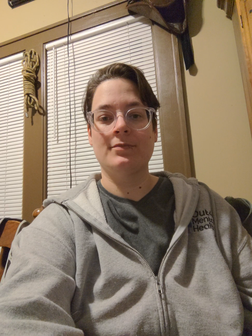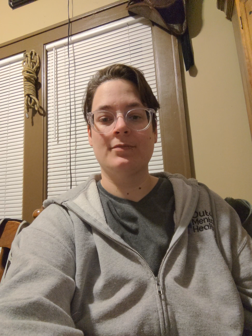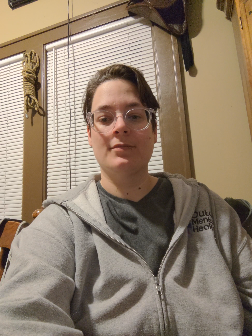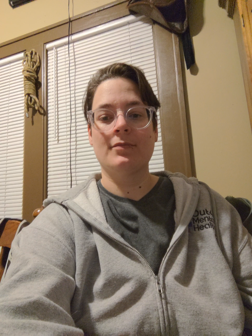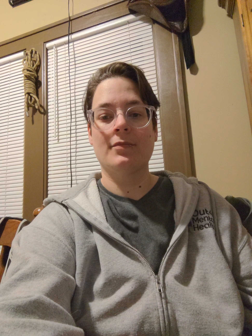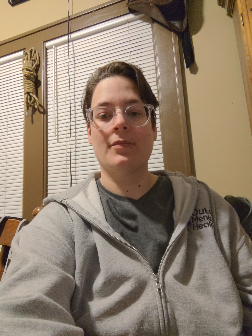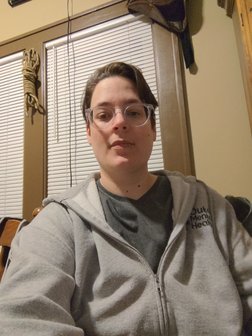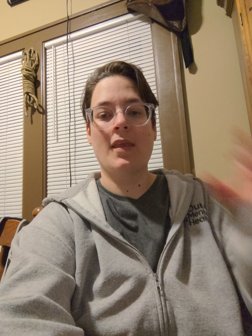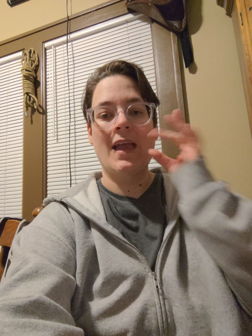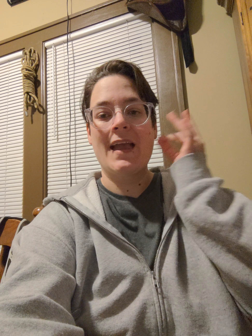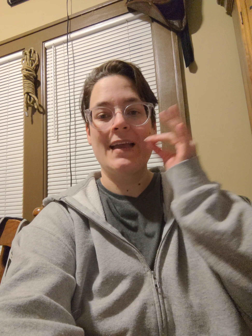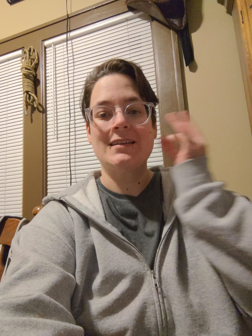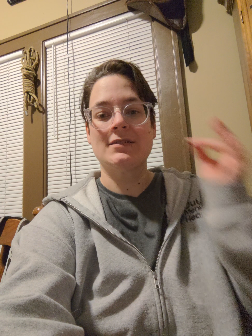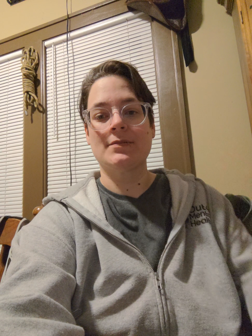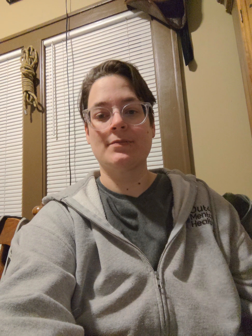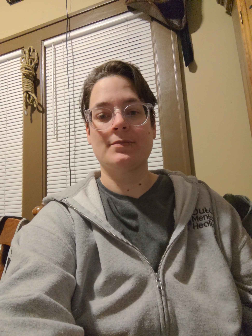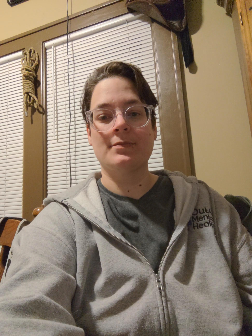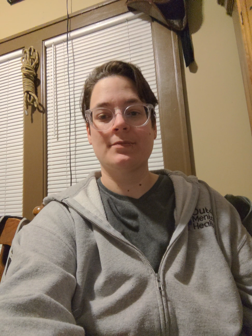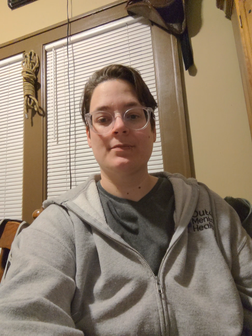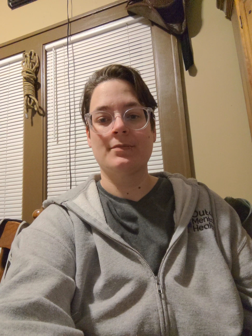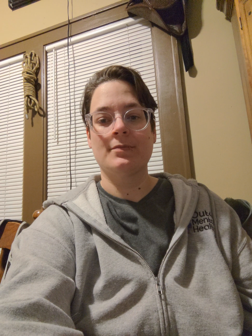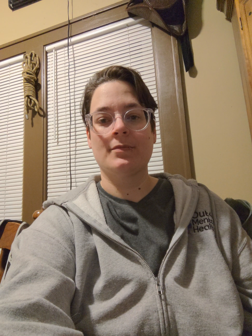cat